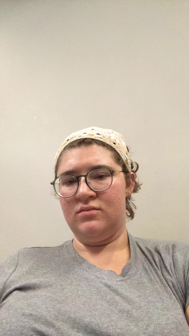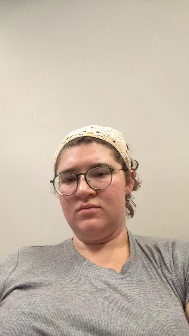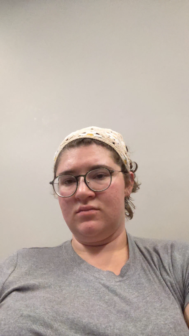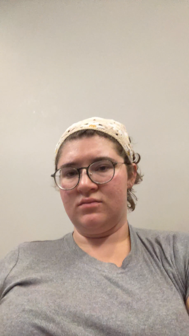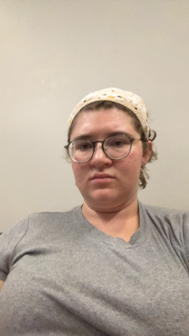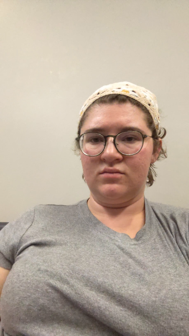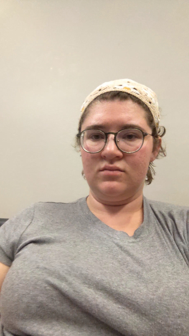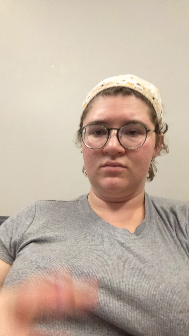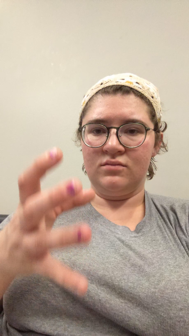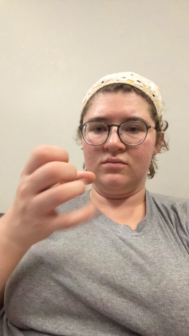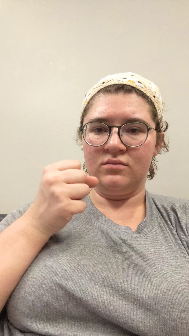get